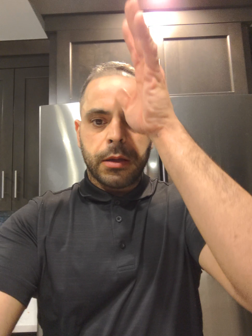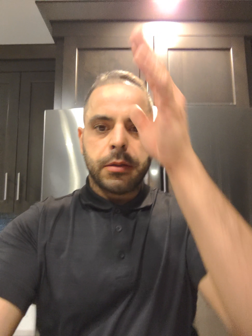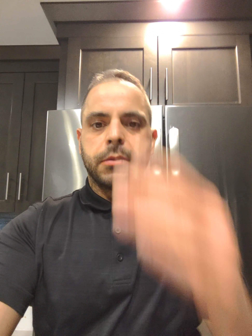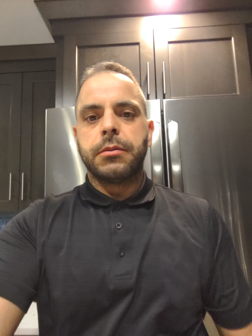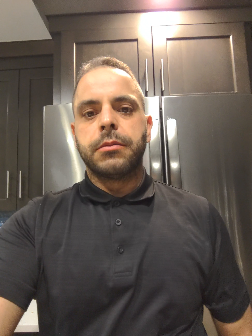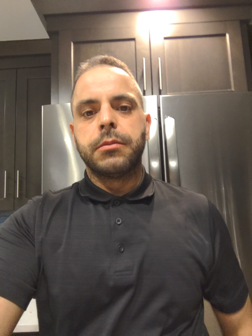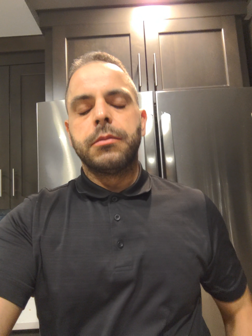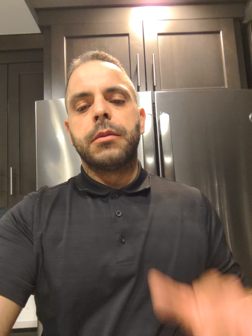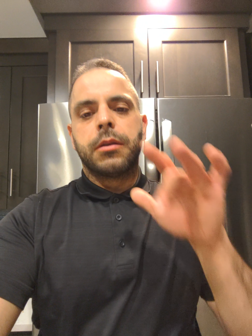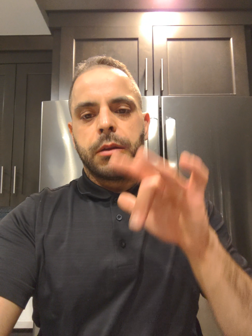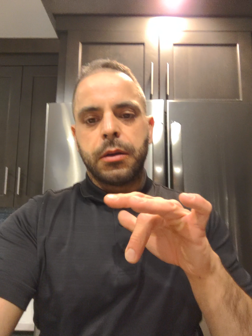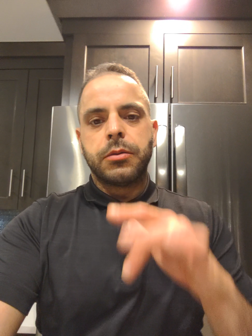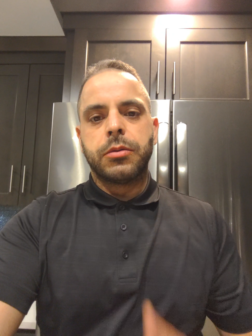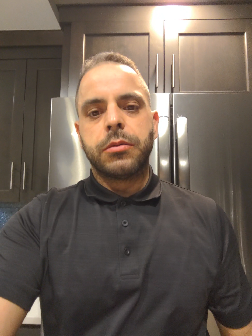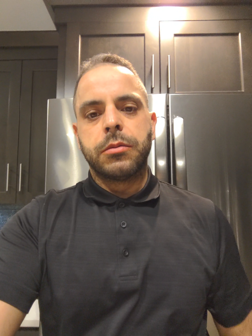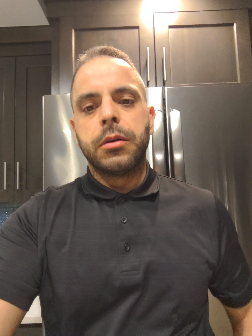touch